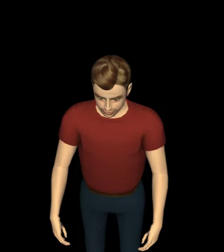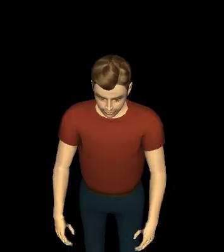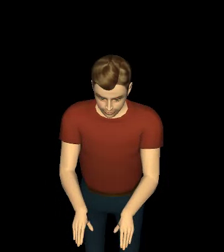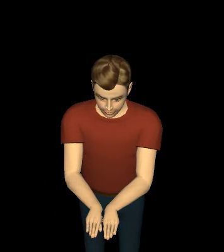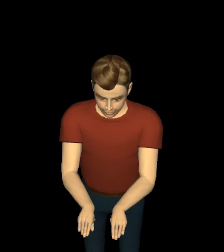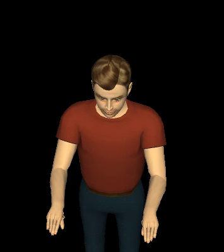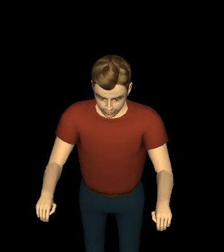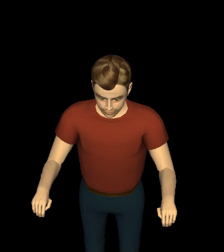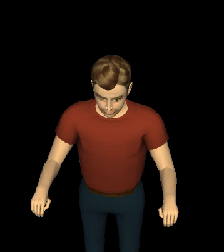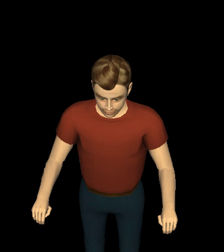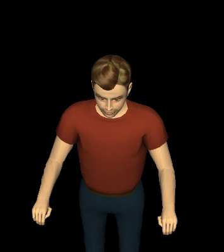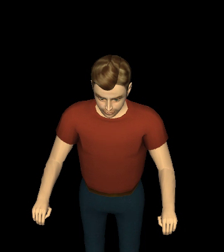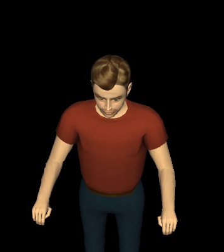أريكة